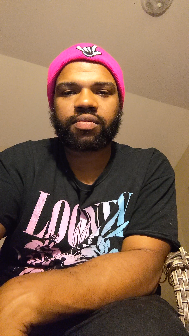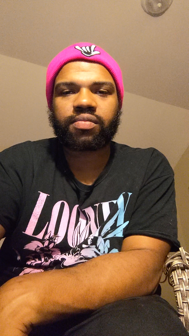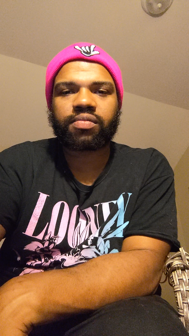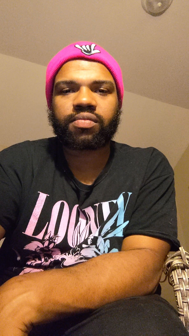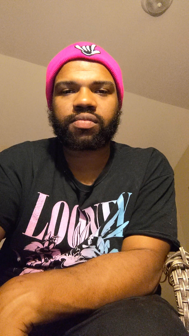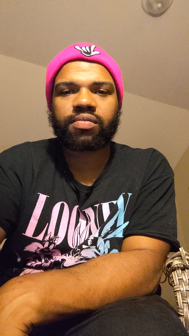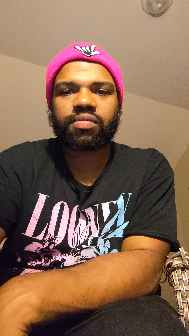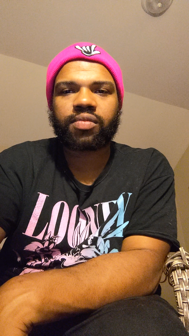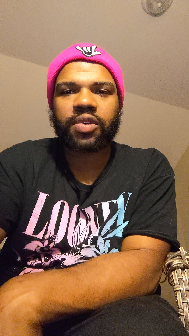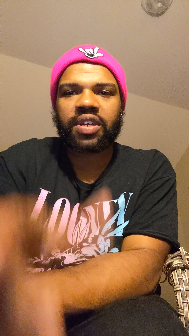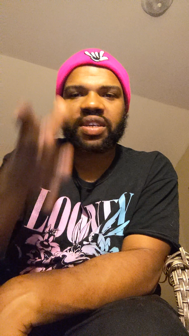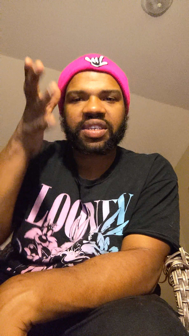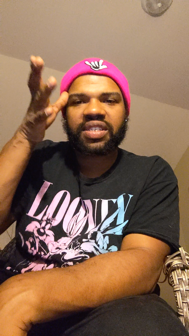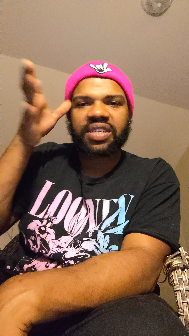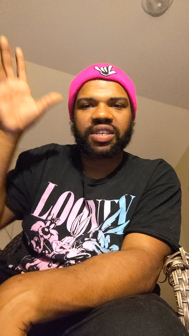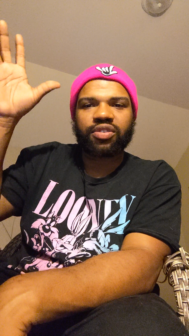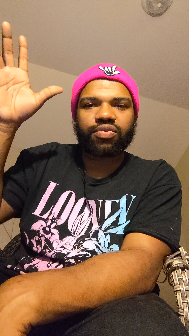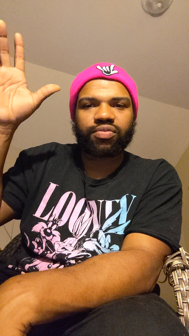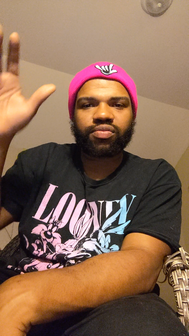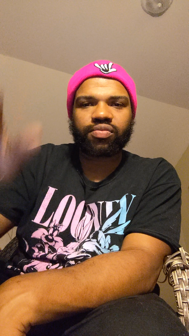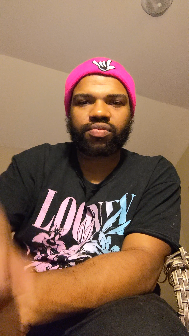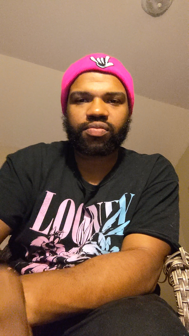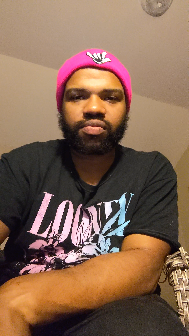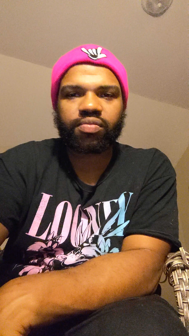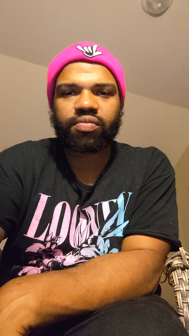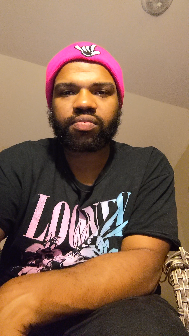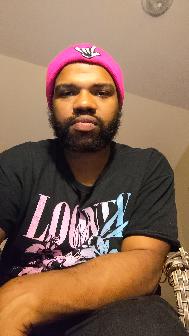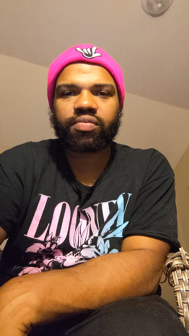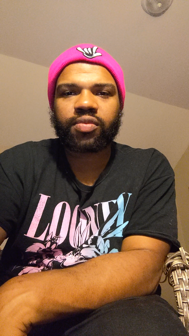deer